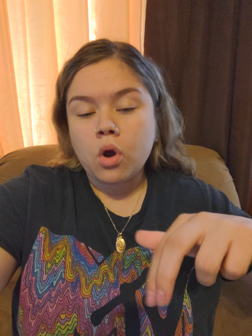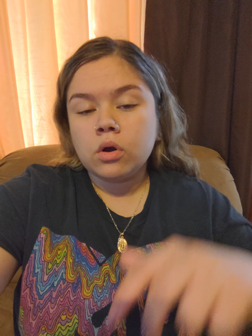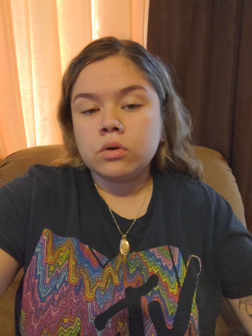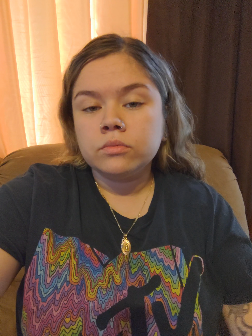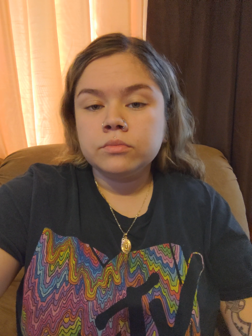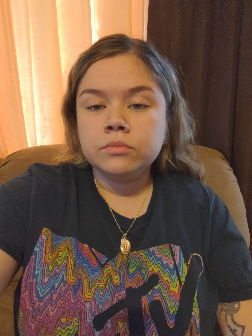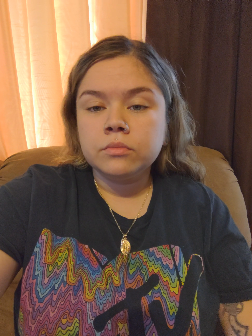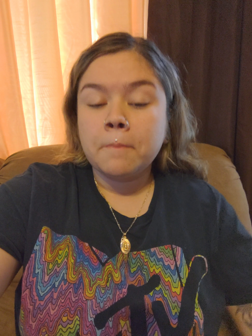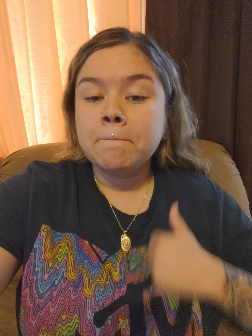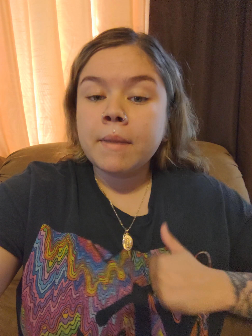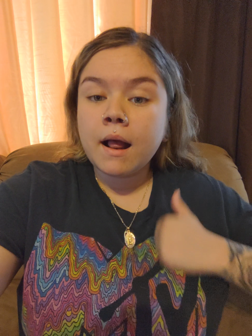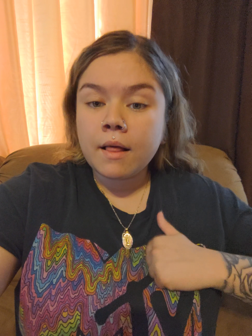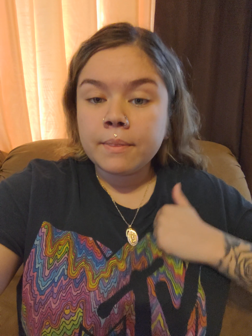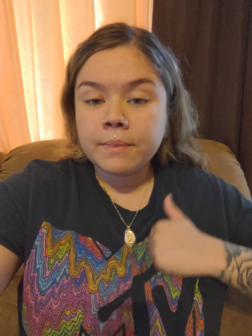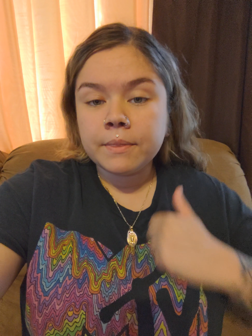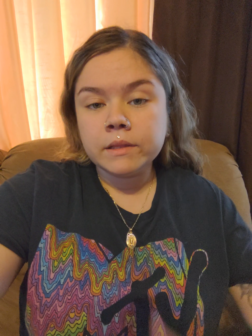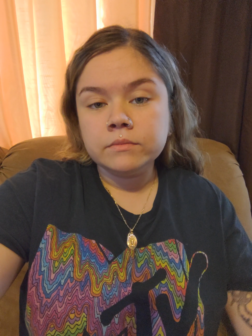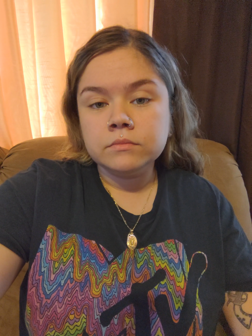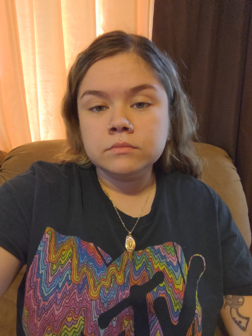bathtub